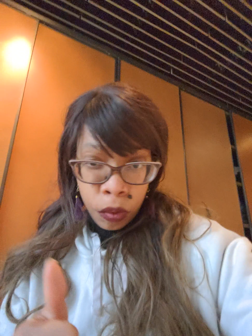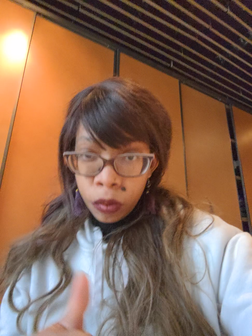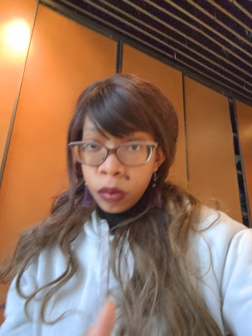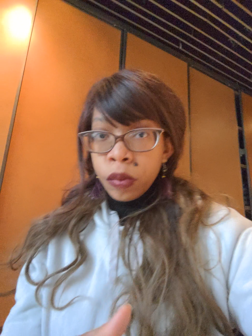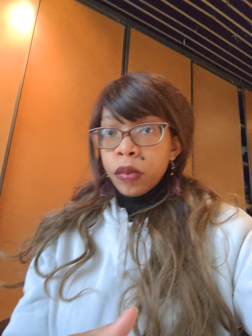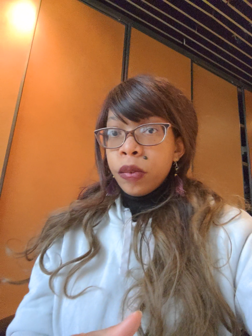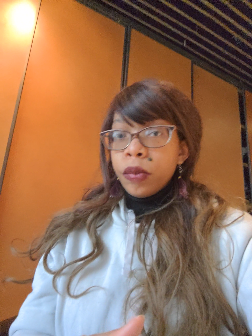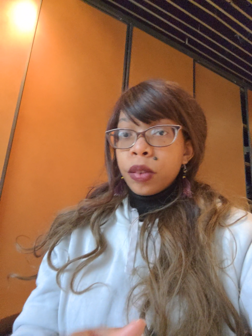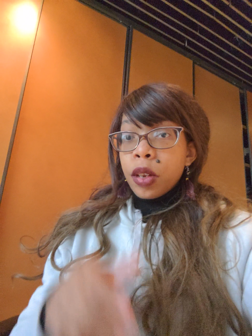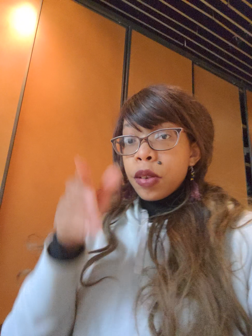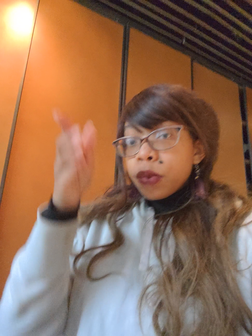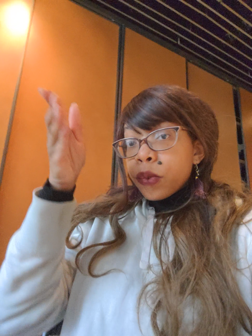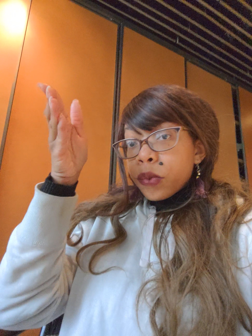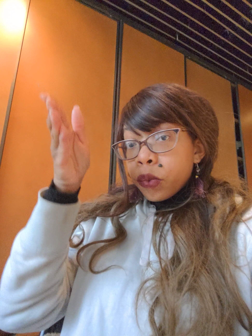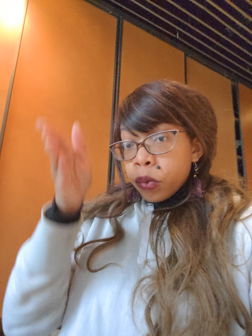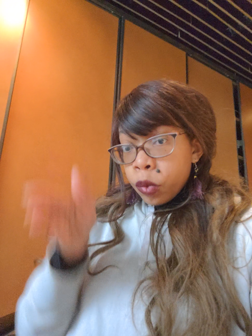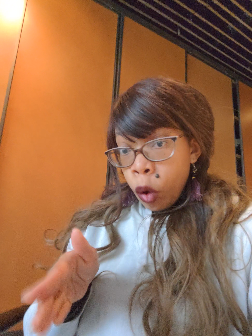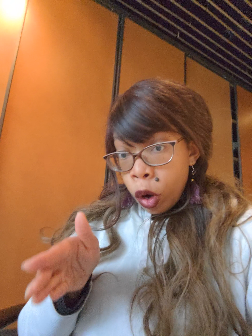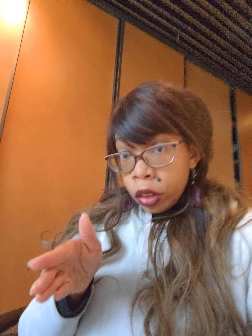person